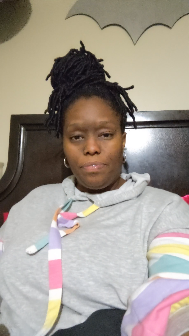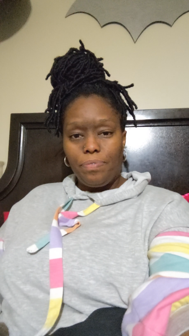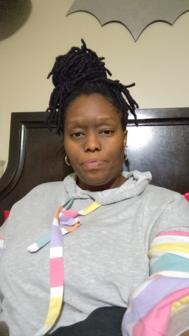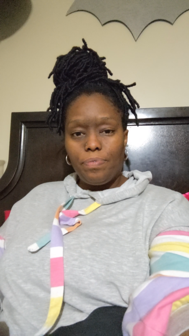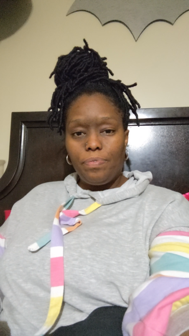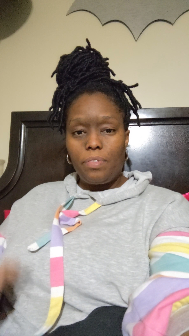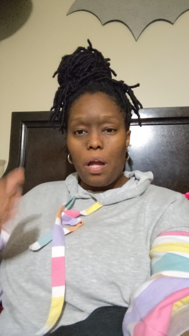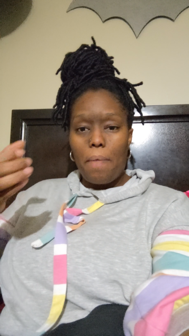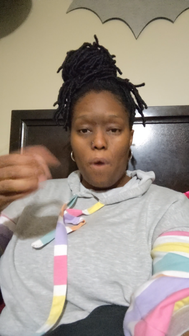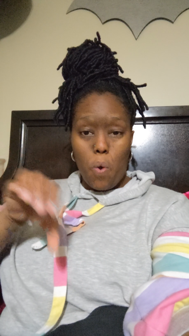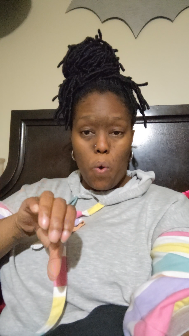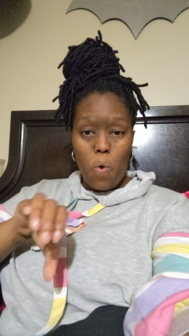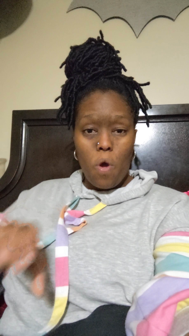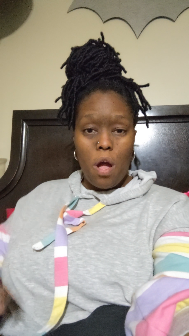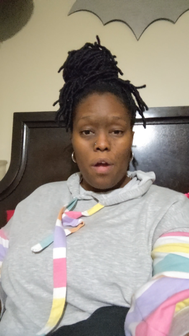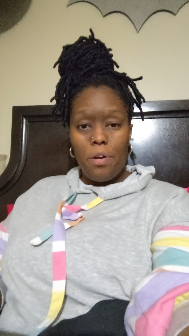pour